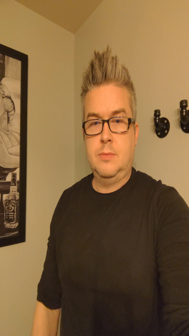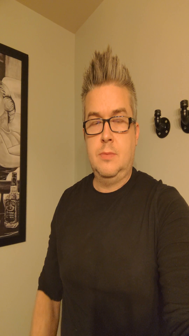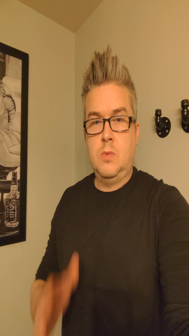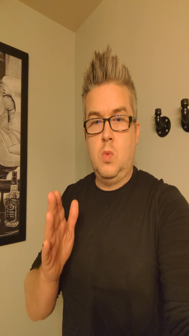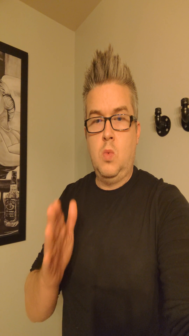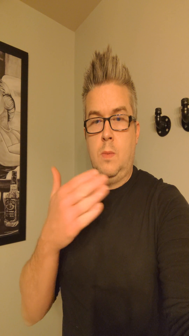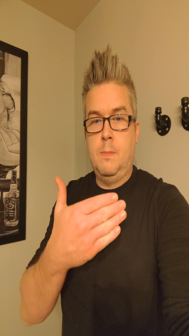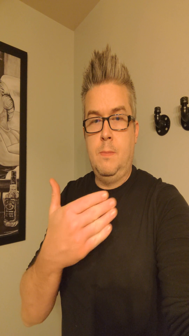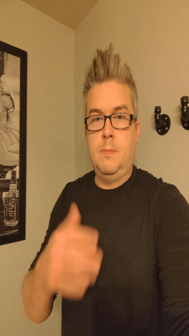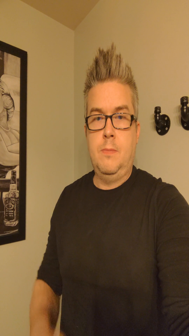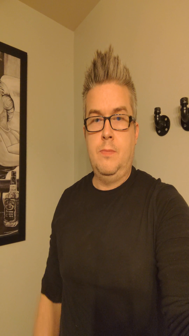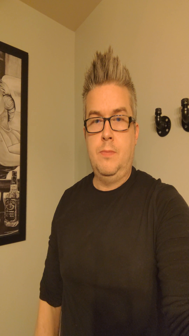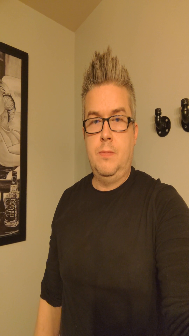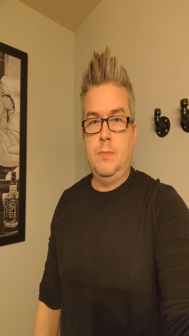room